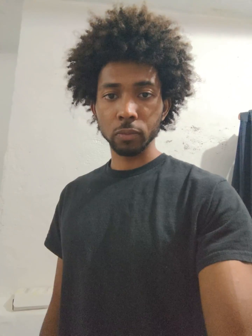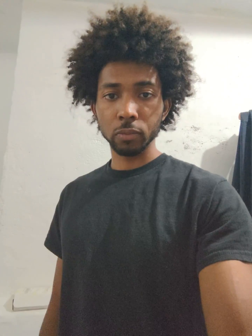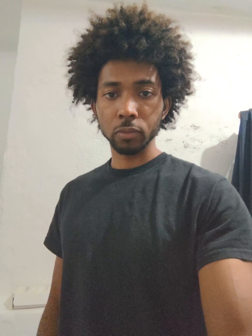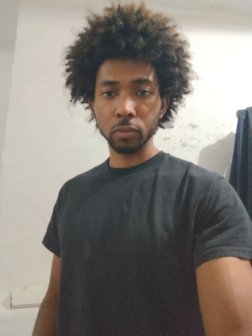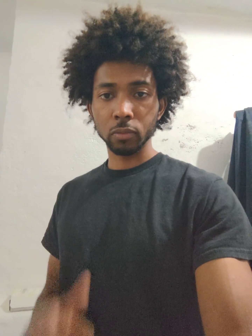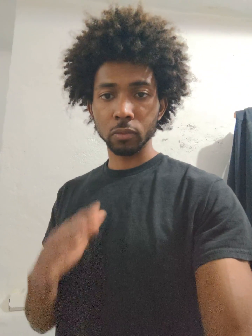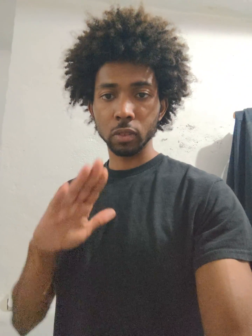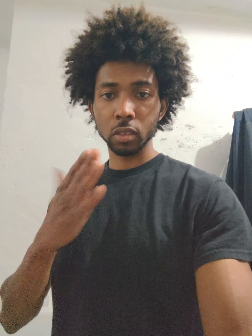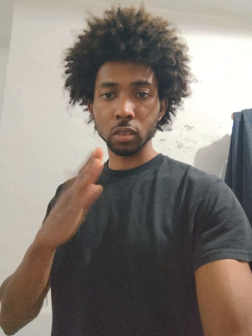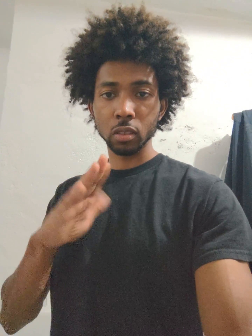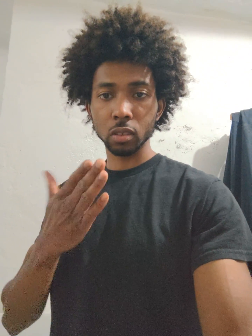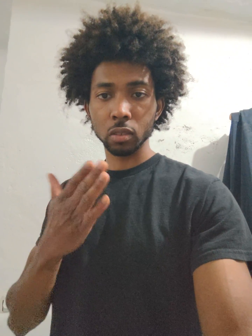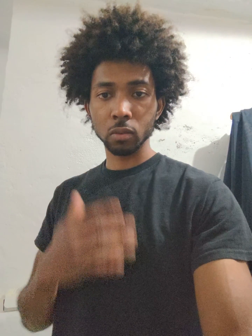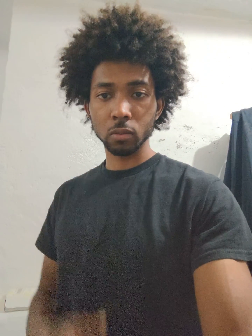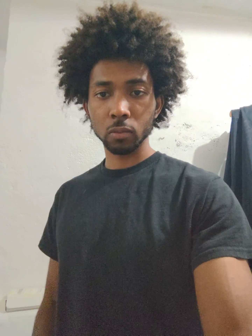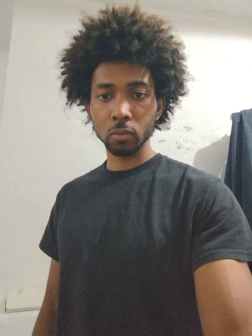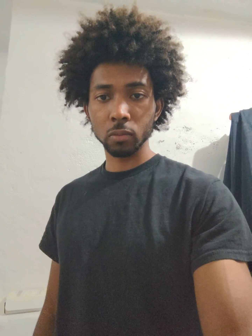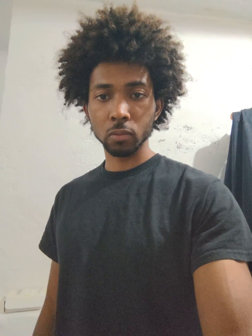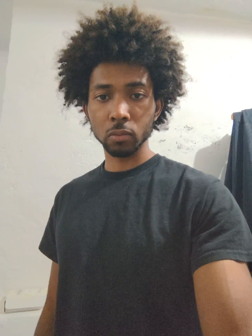downtown